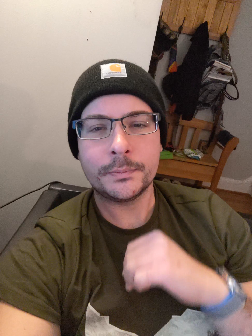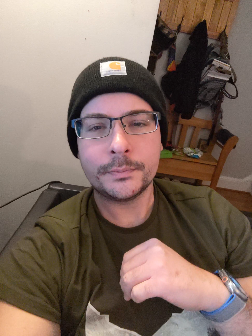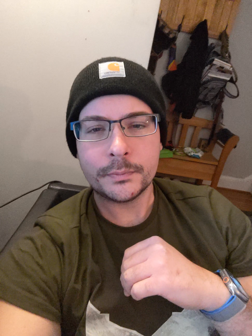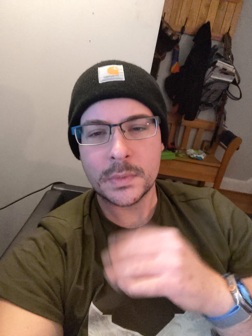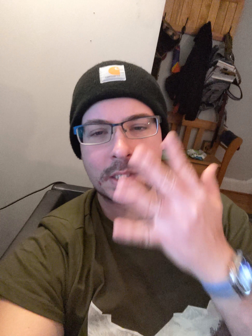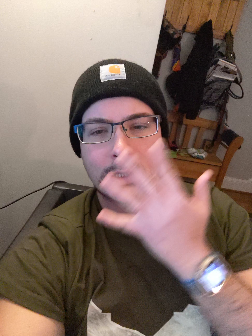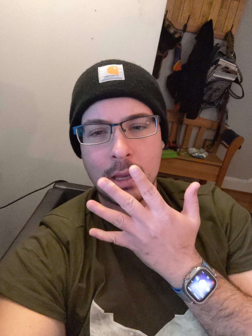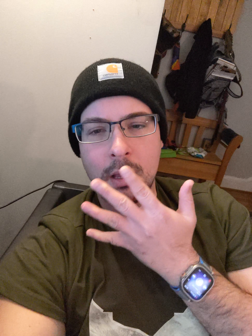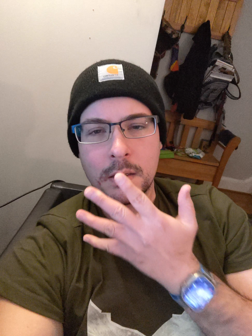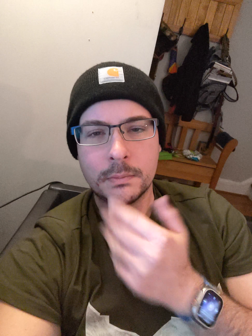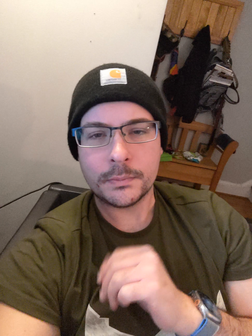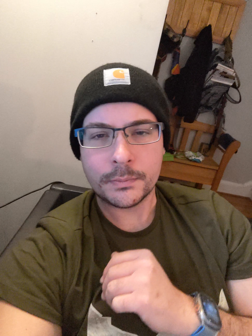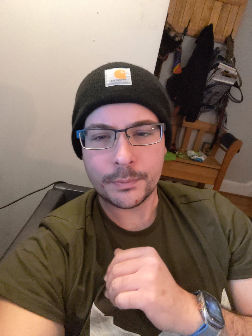sad